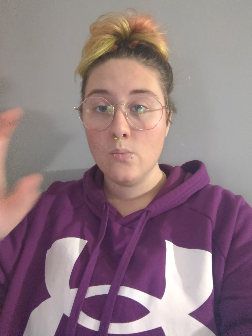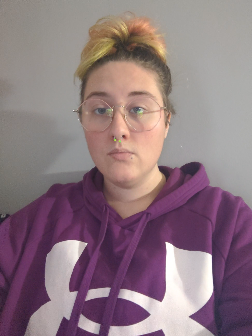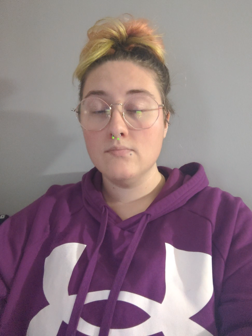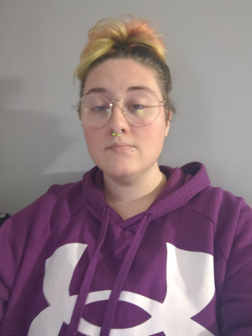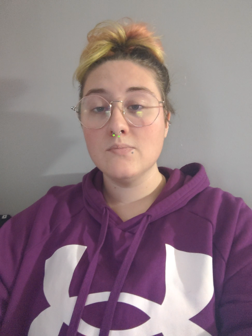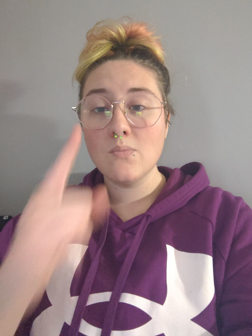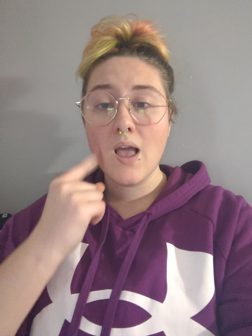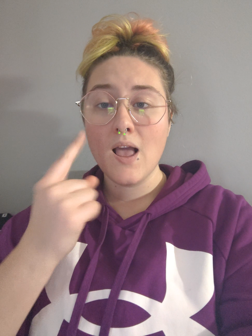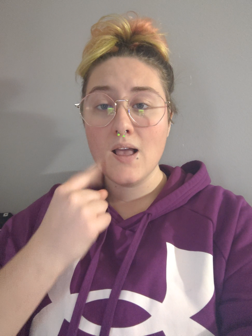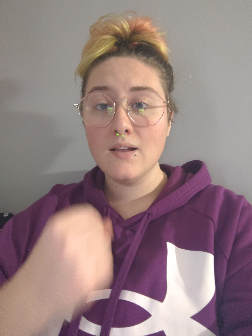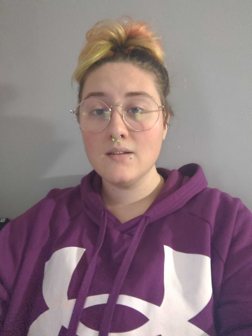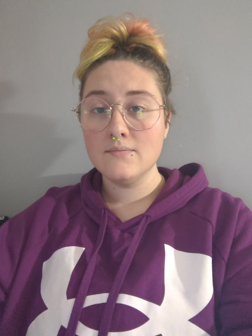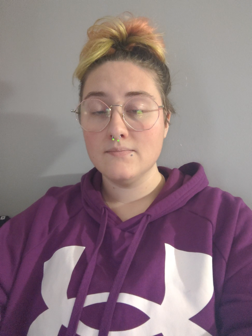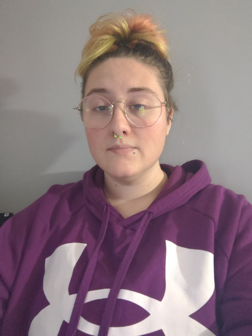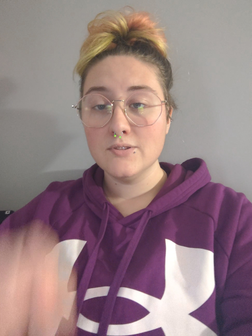cry